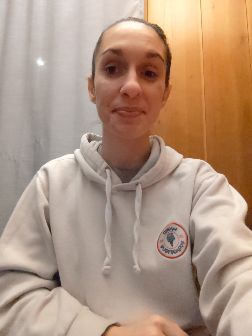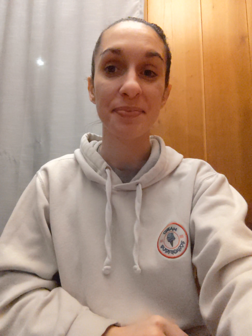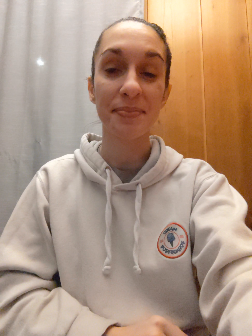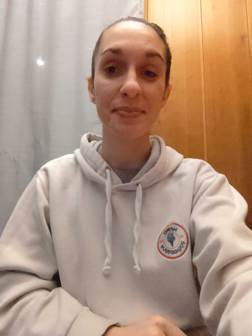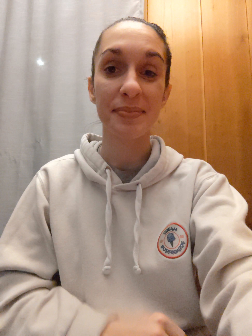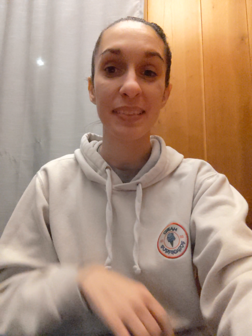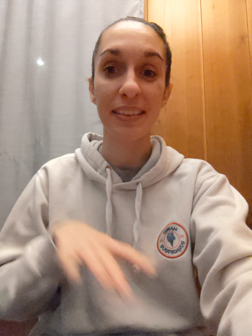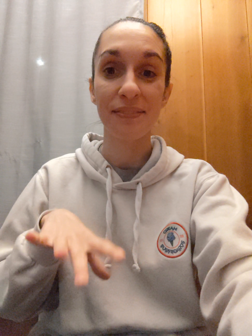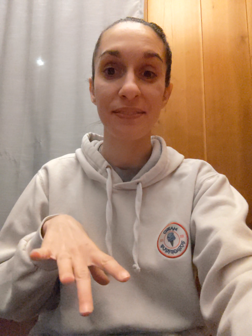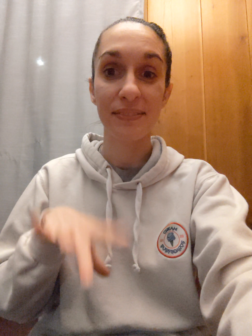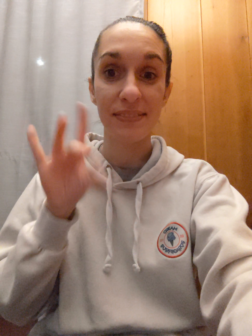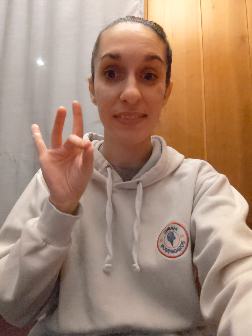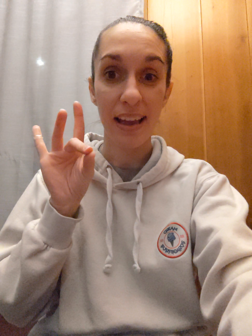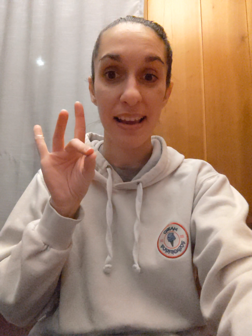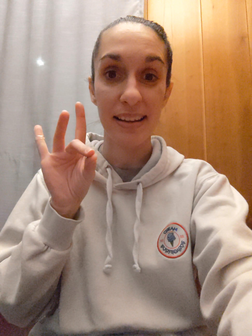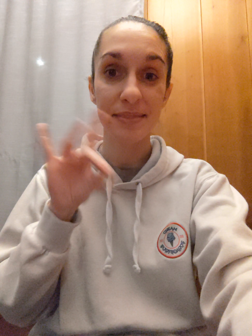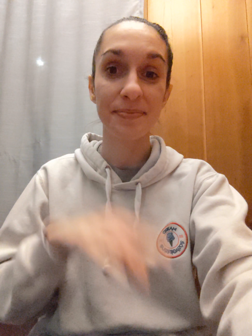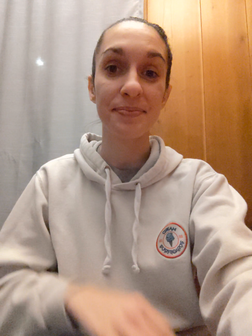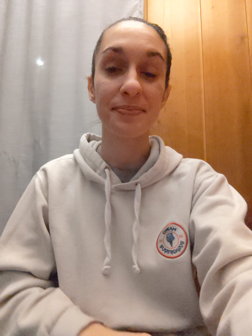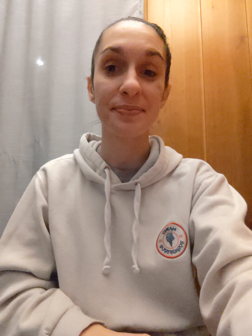find